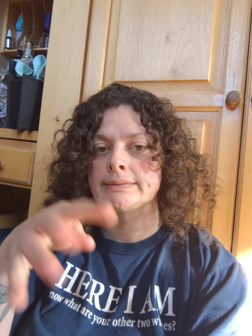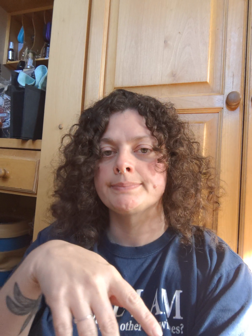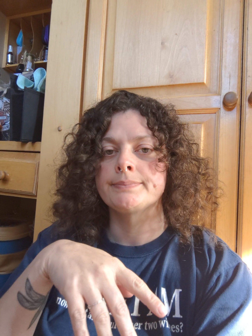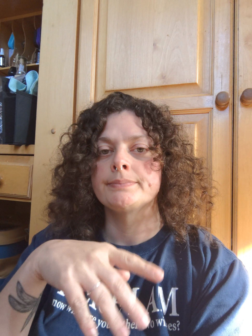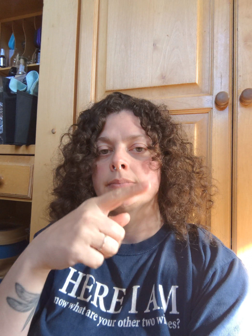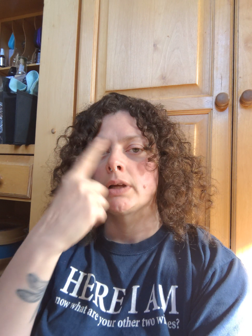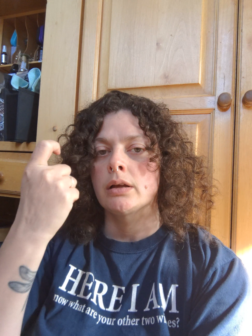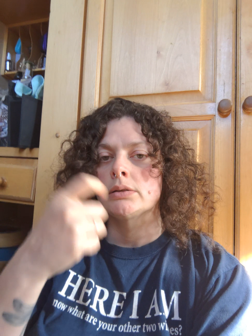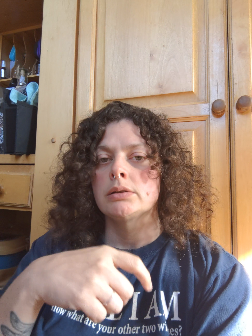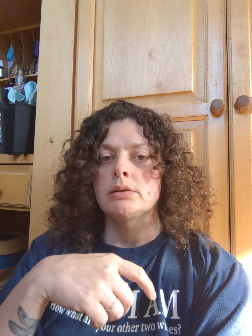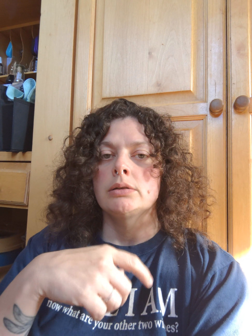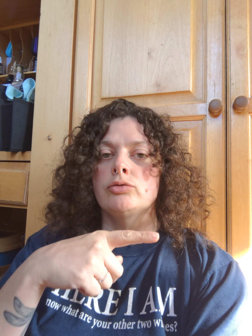because